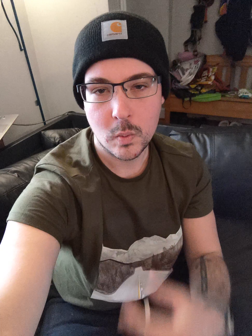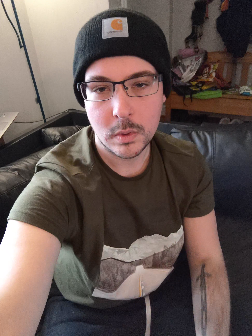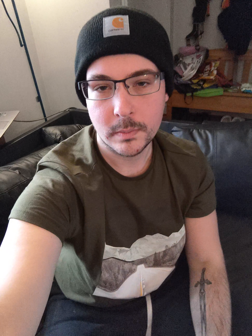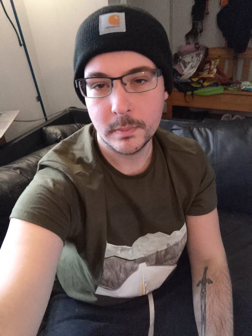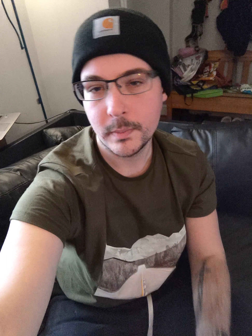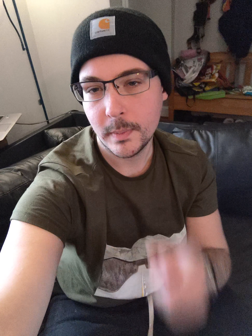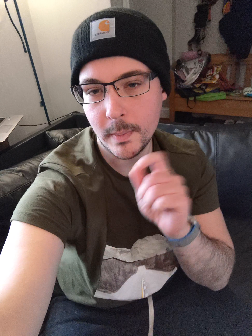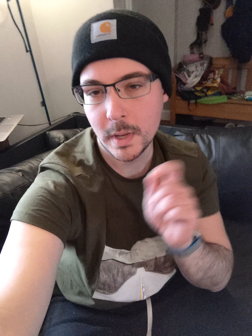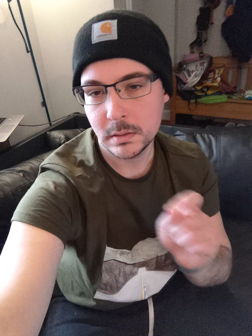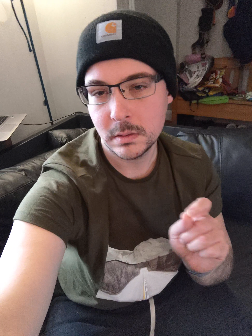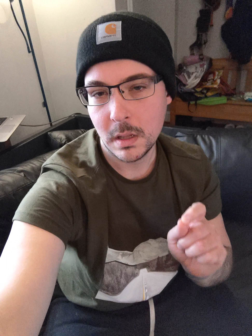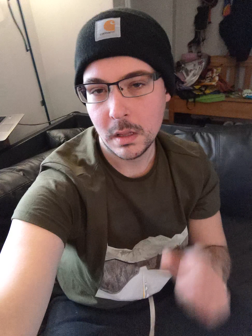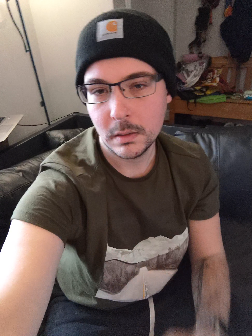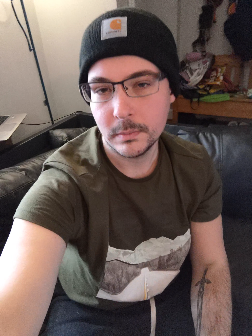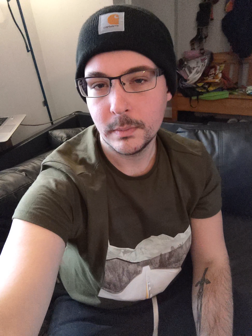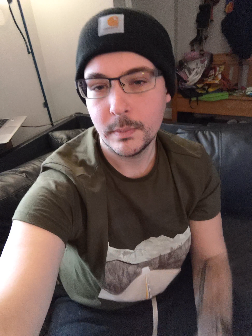pencil